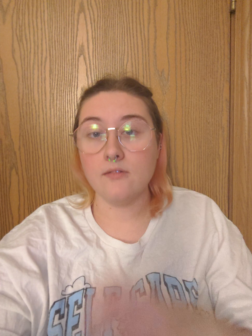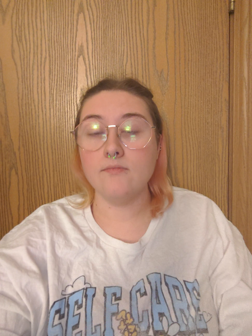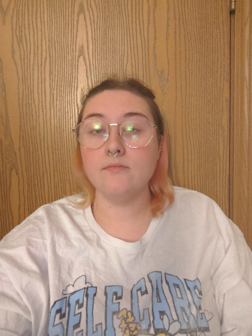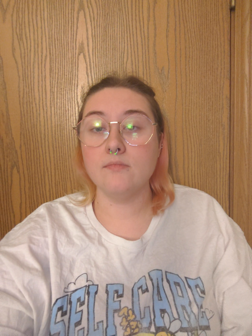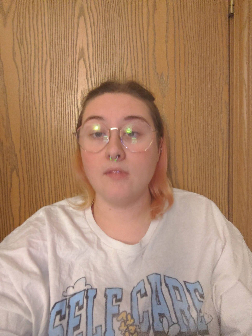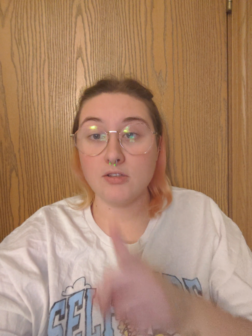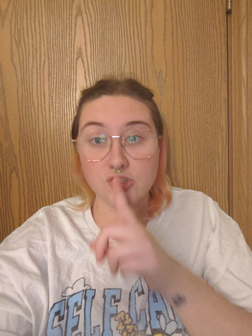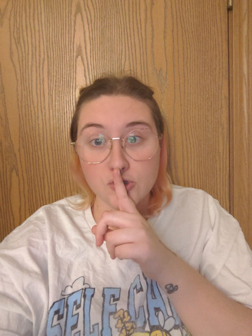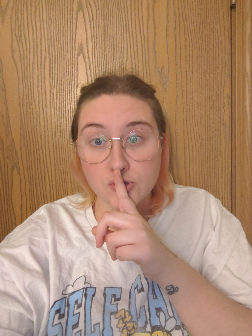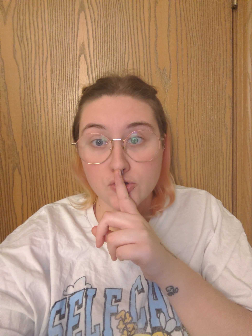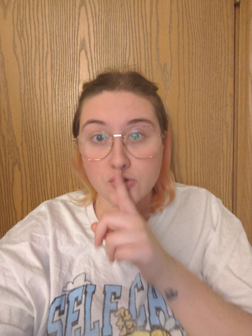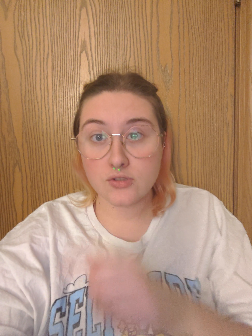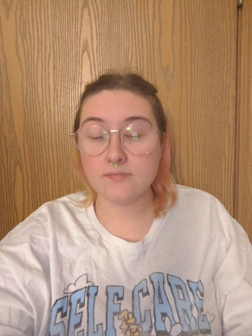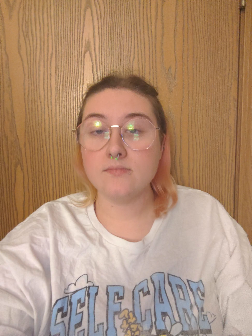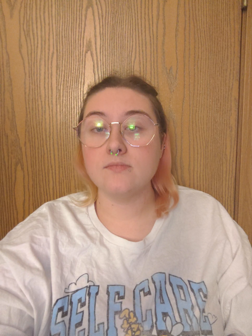shhh